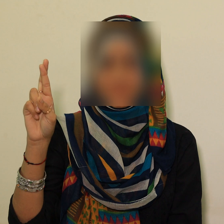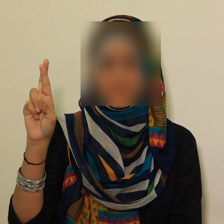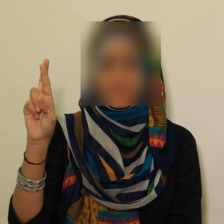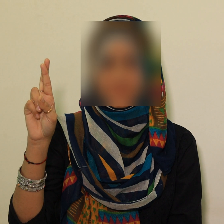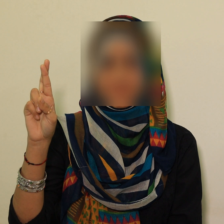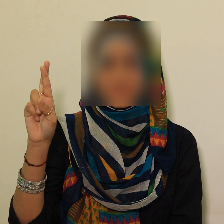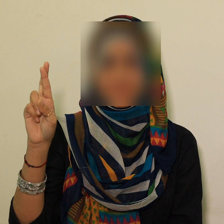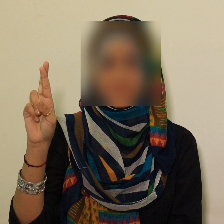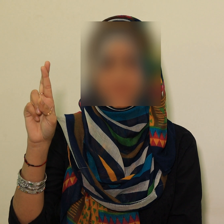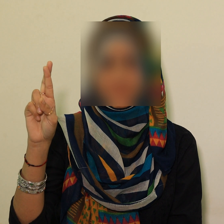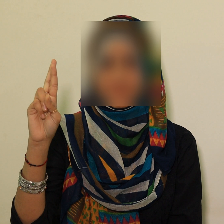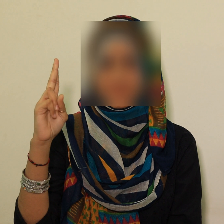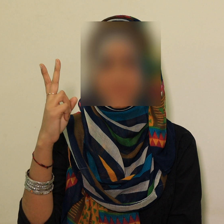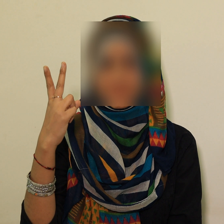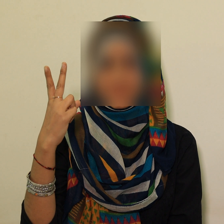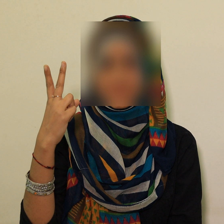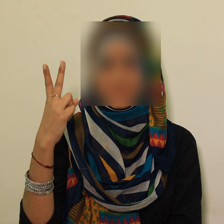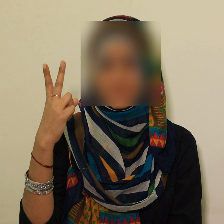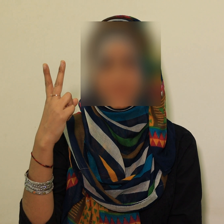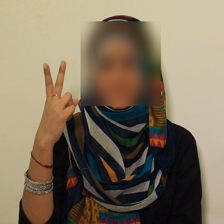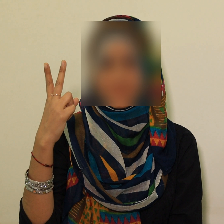ڑ